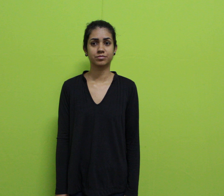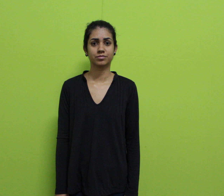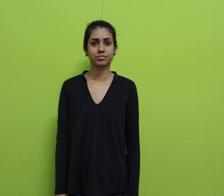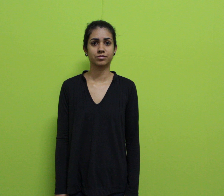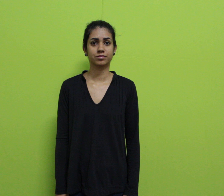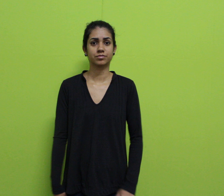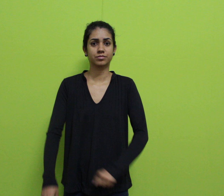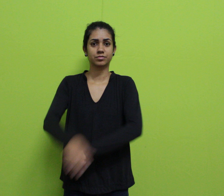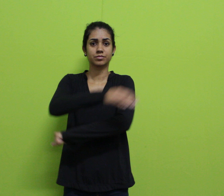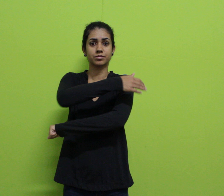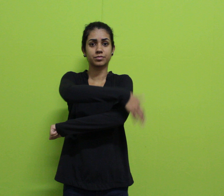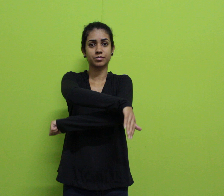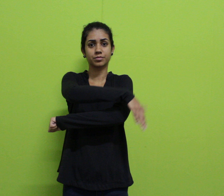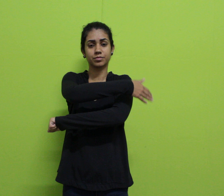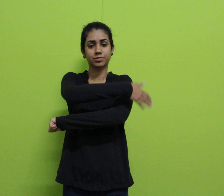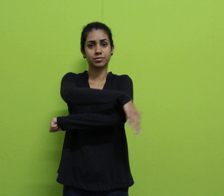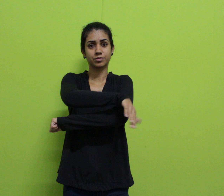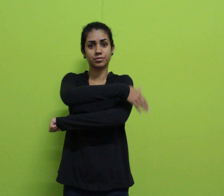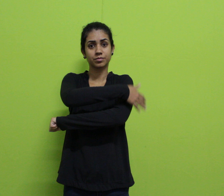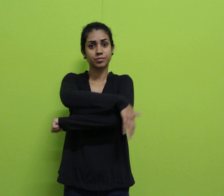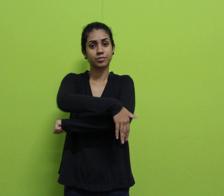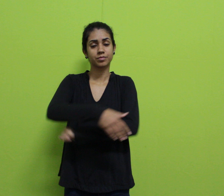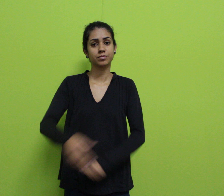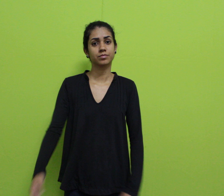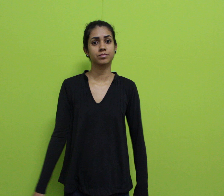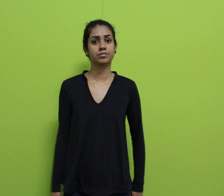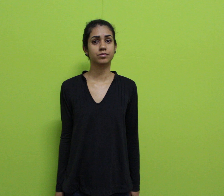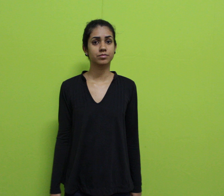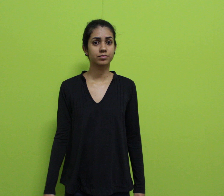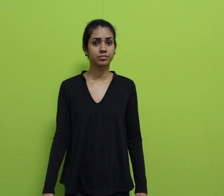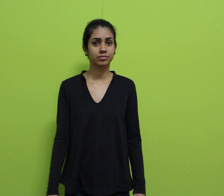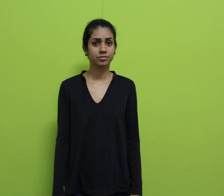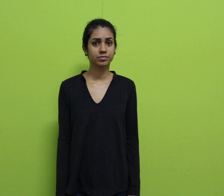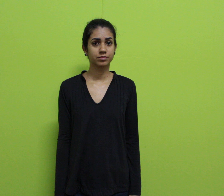esquina